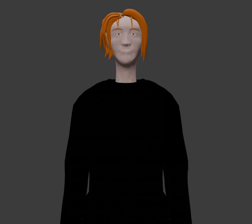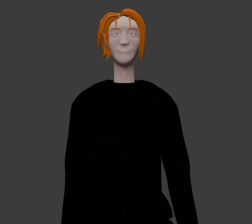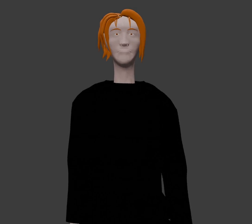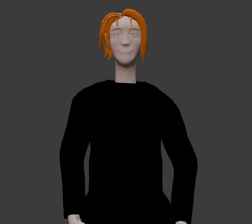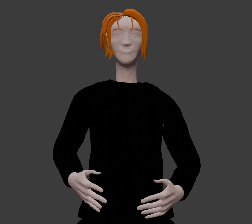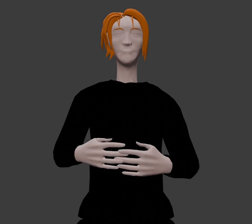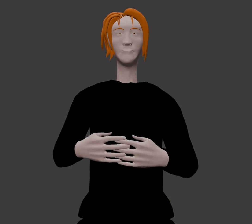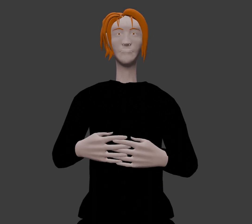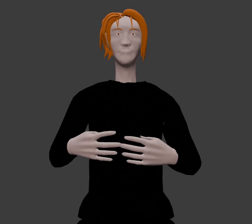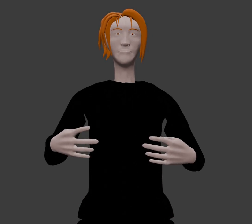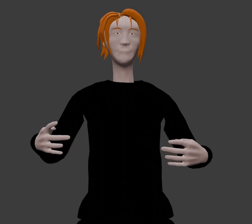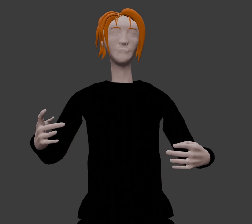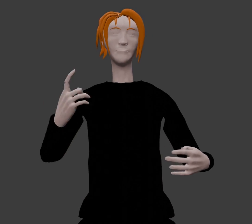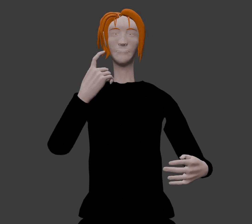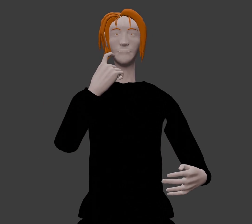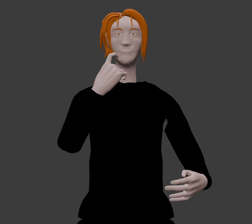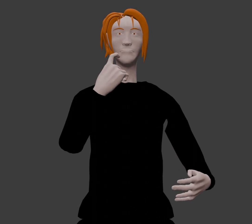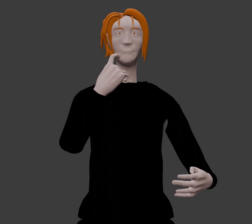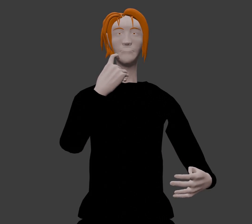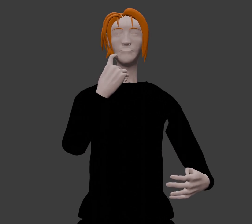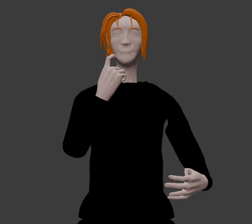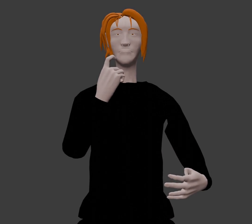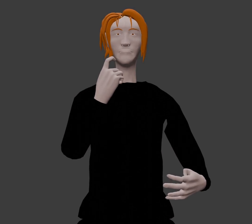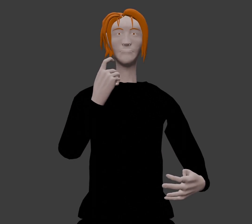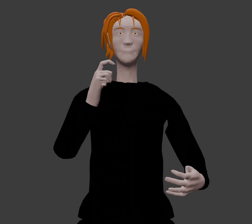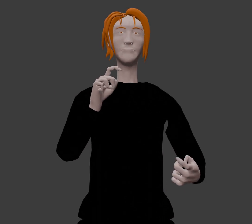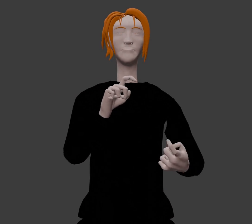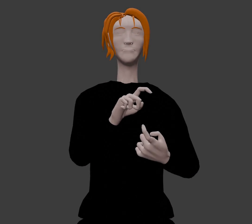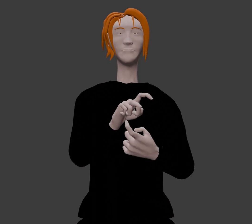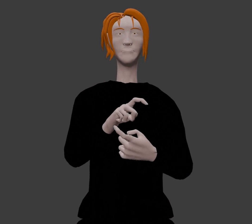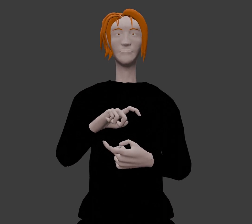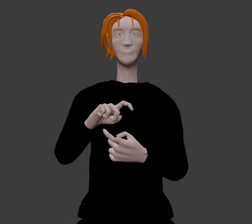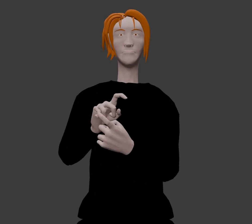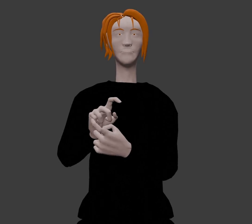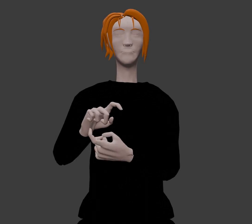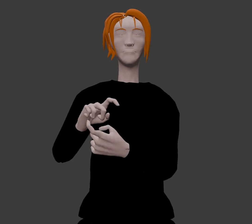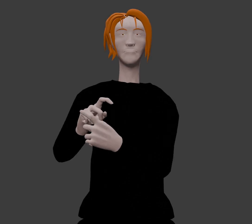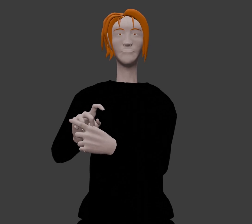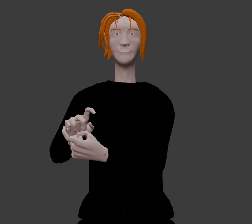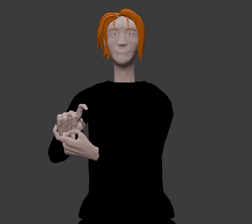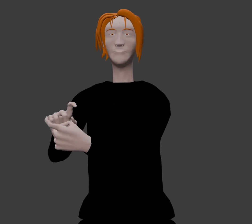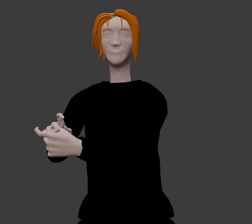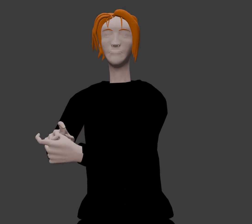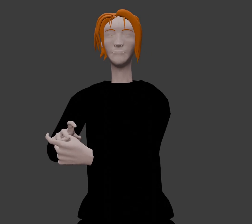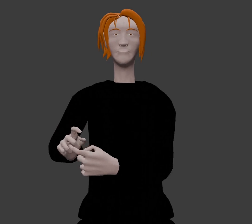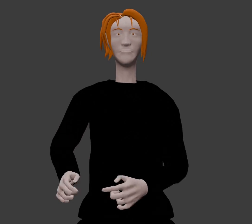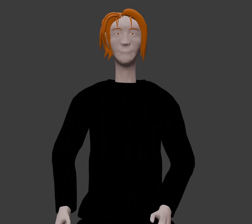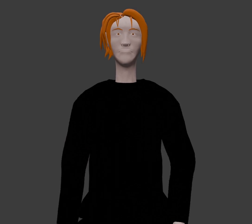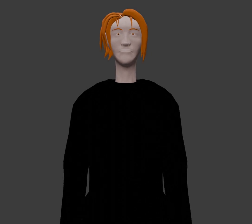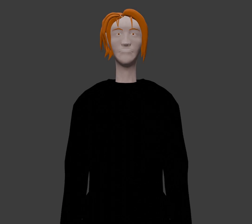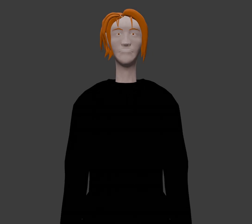Barbed Wire